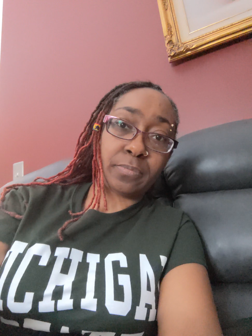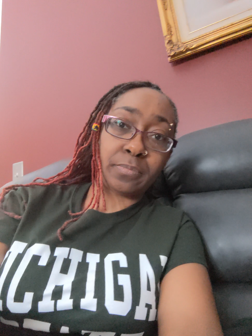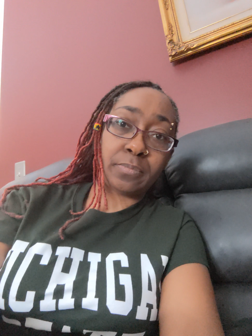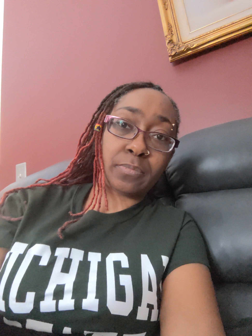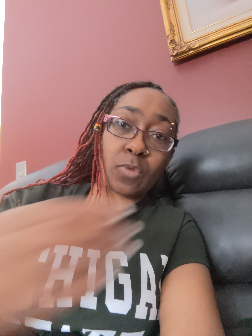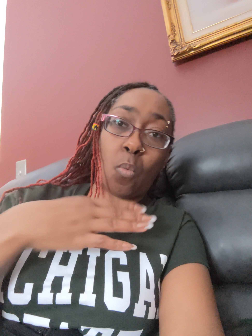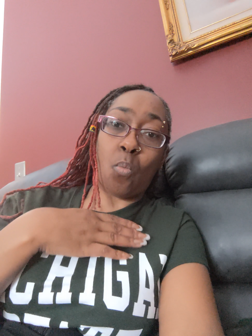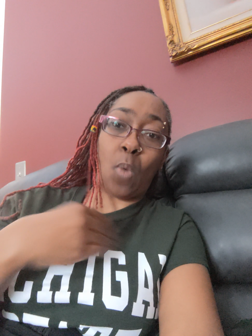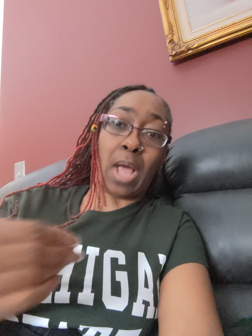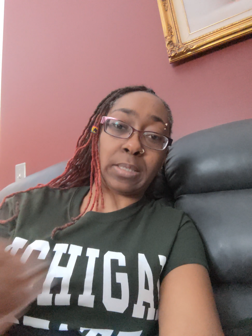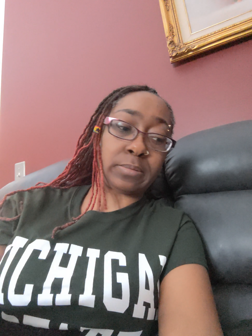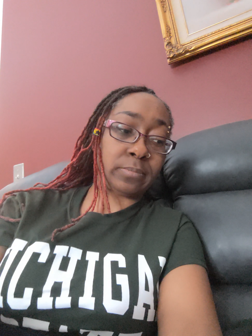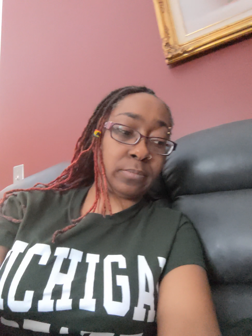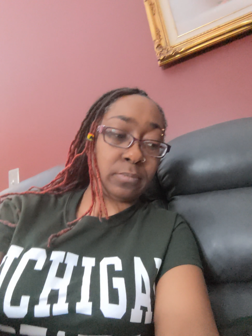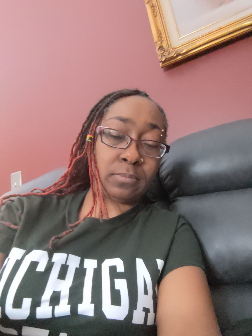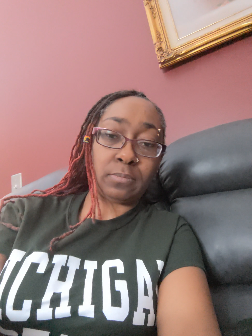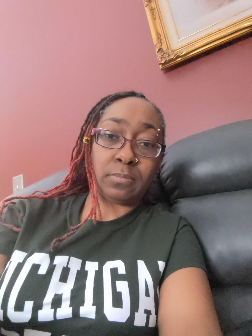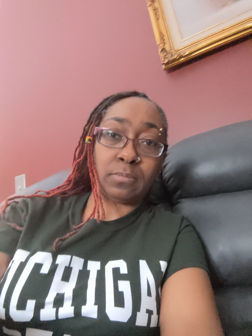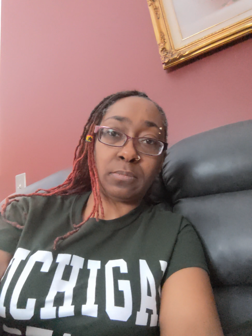white